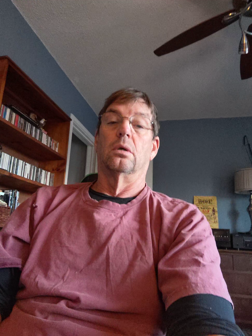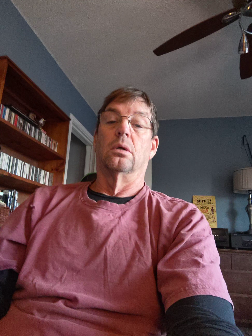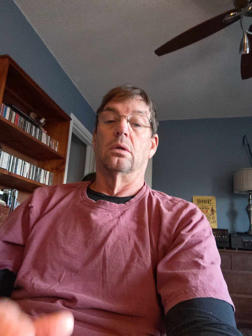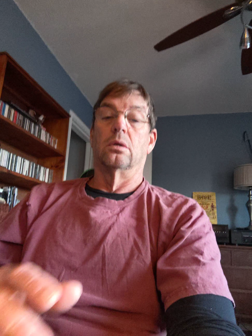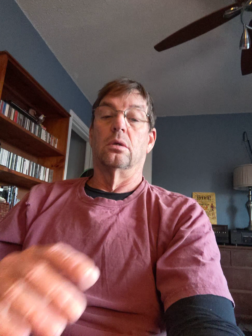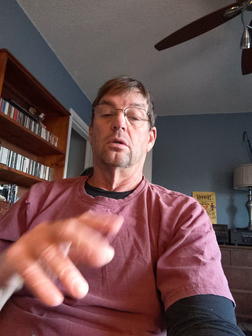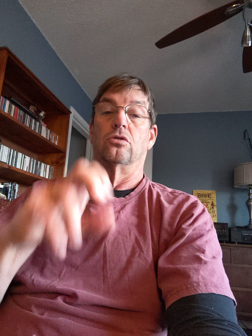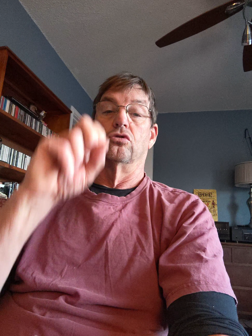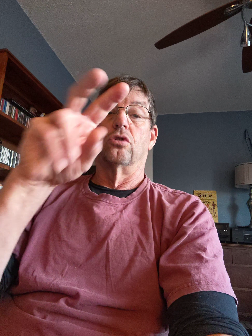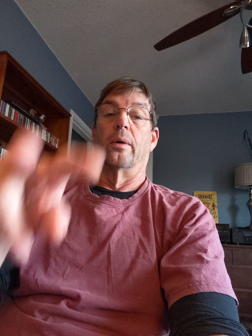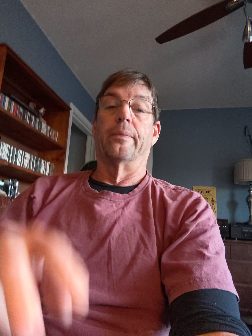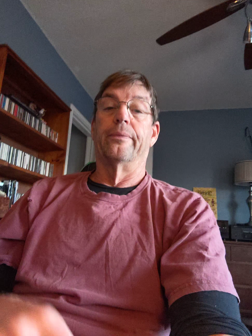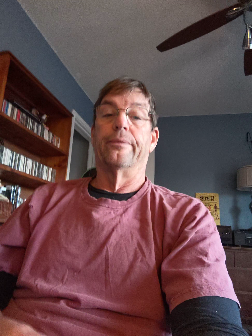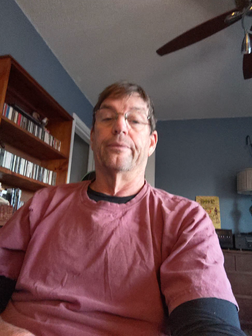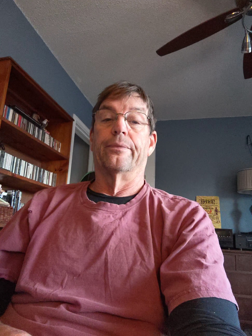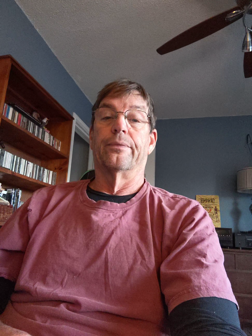jump